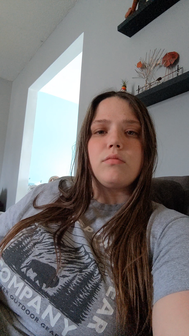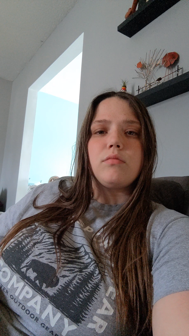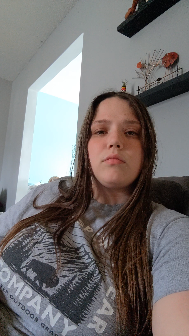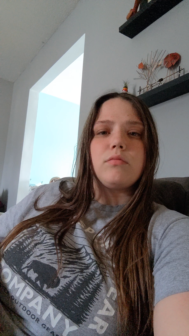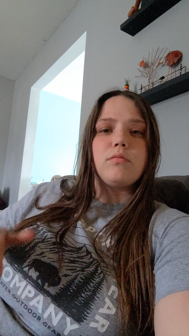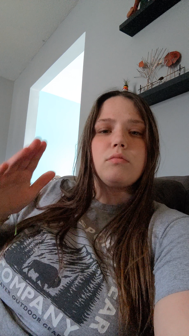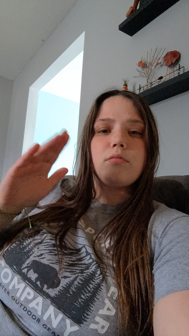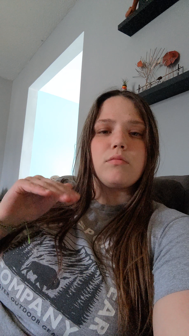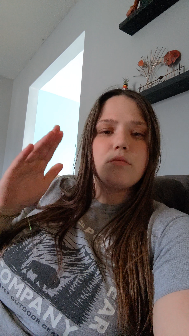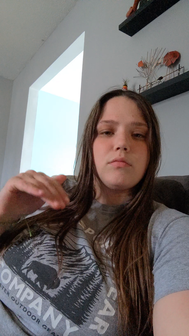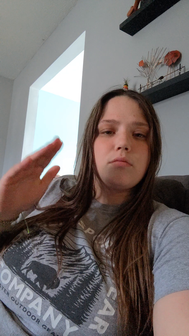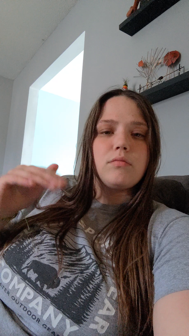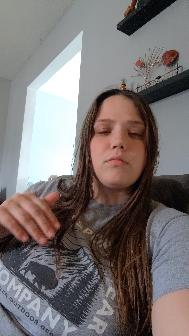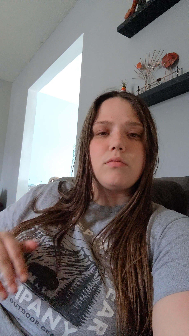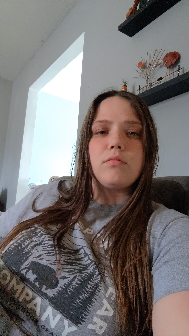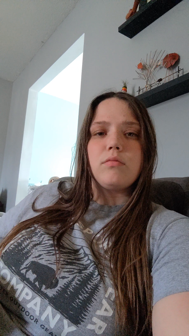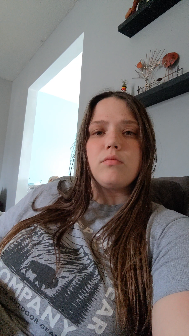downtown